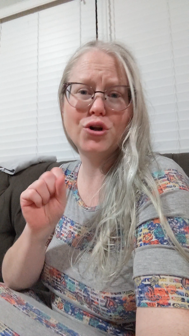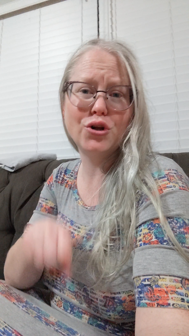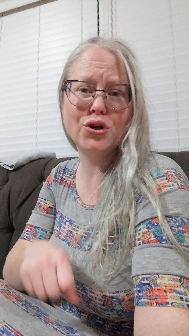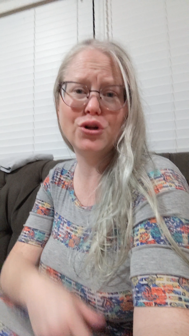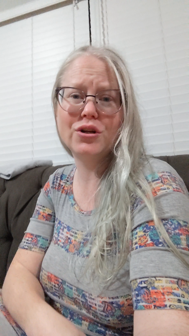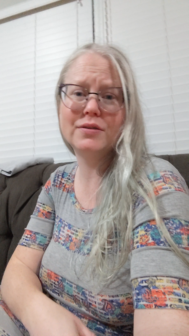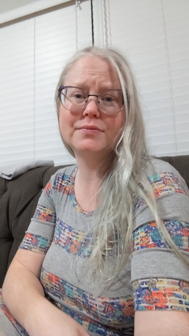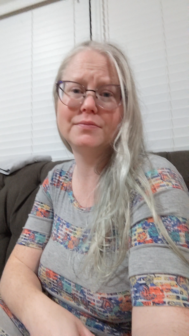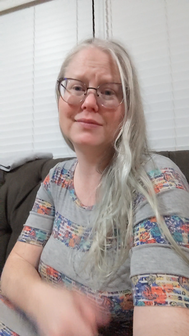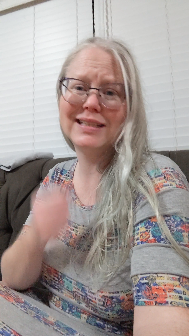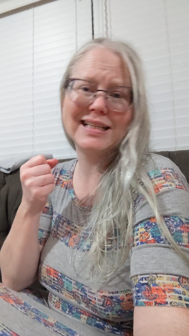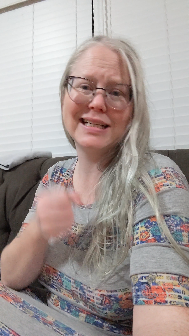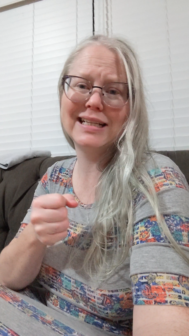hit